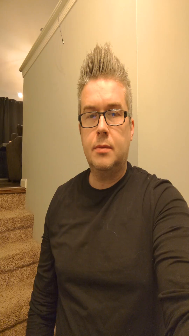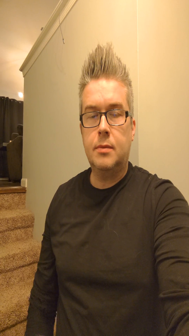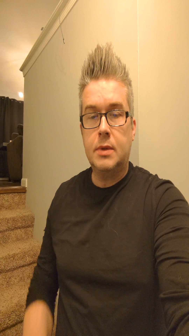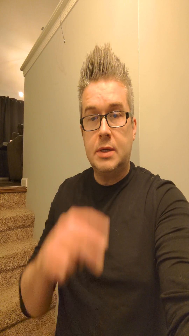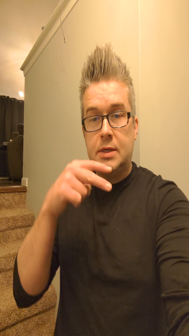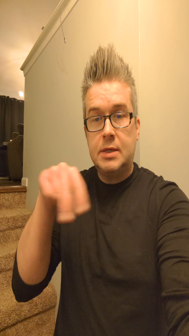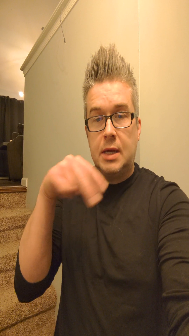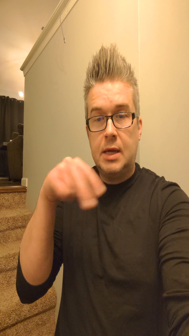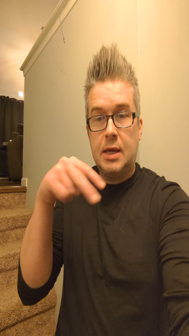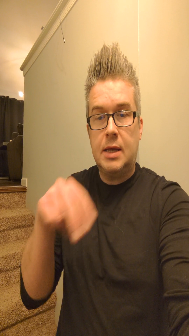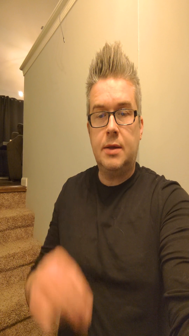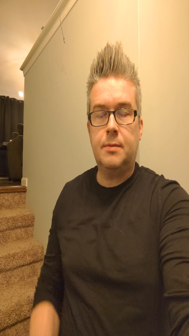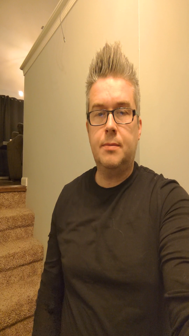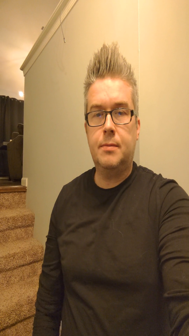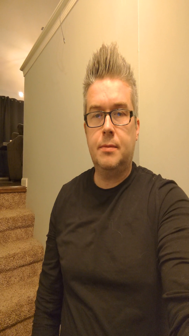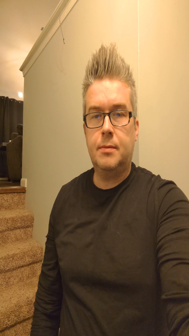dance